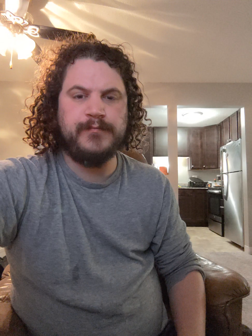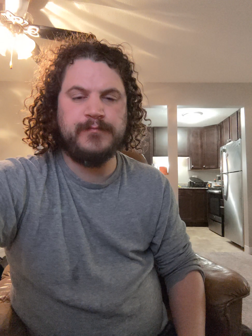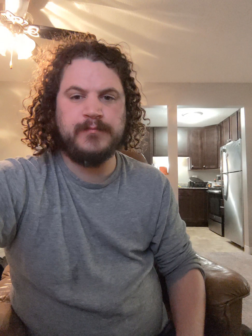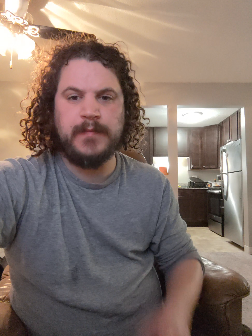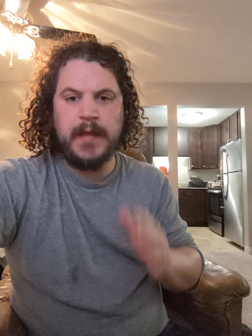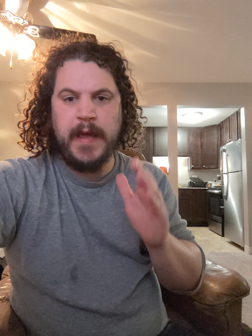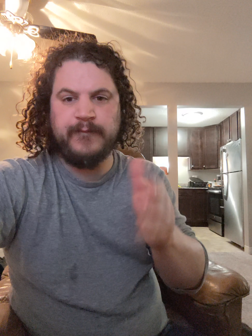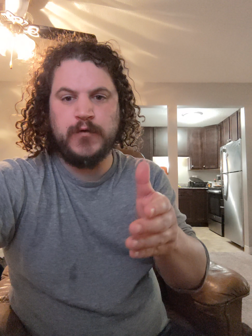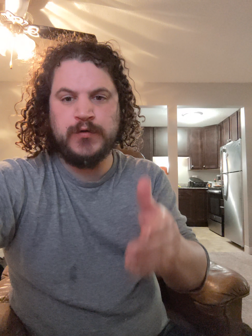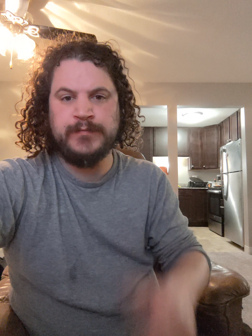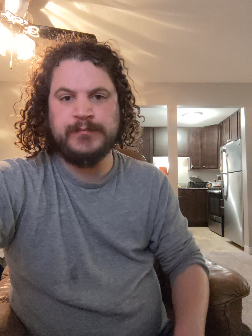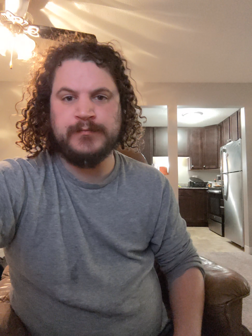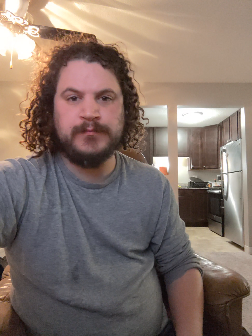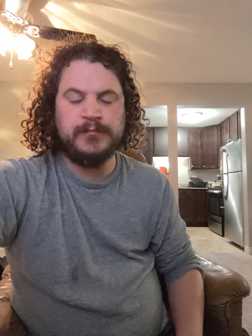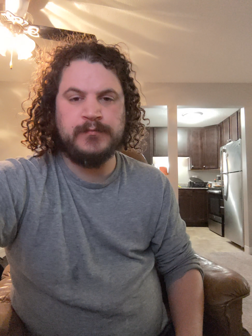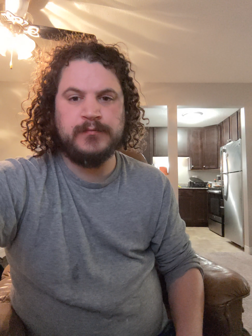after